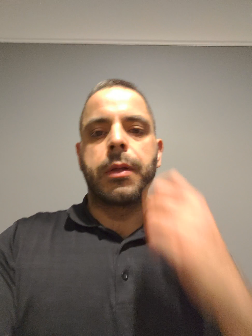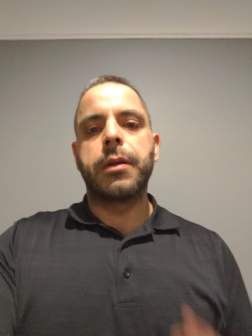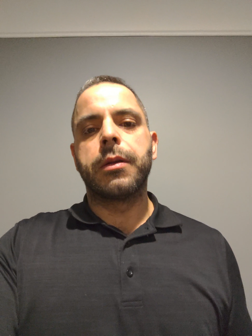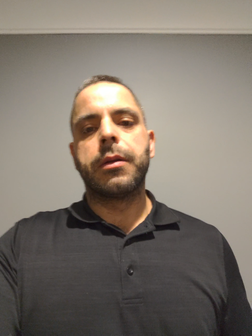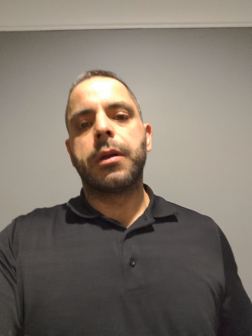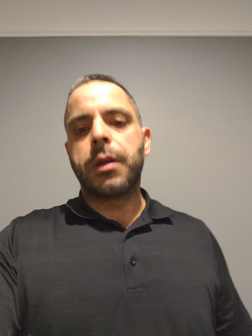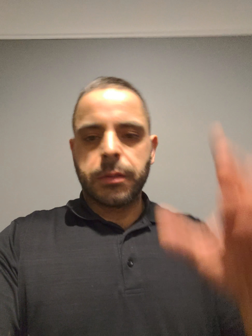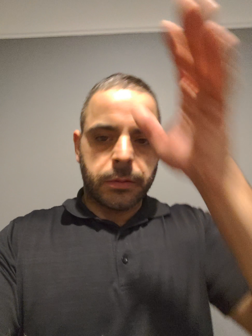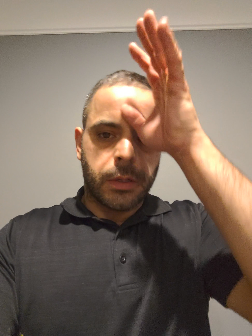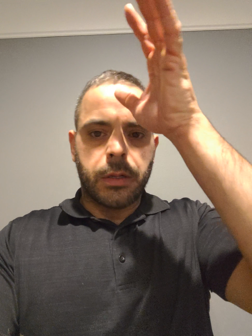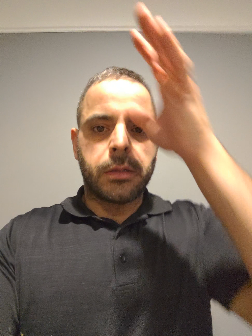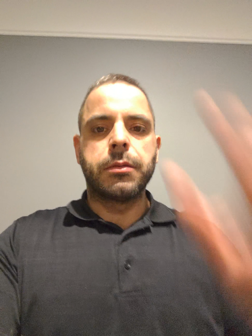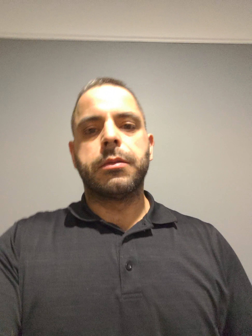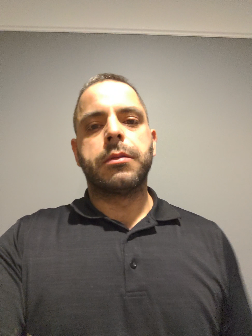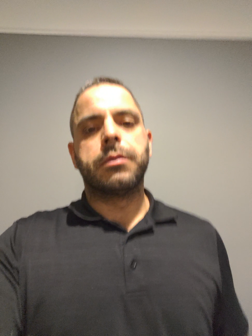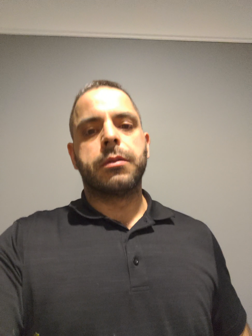dad